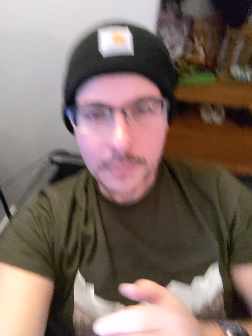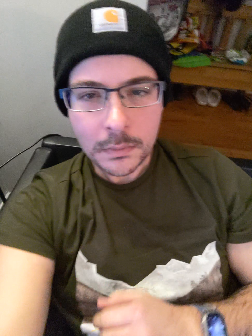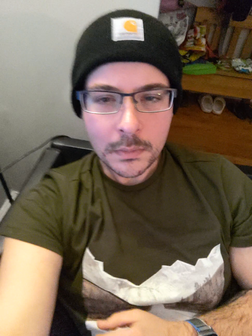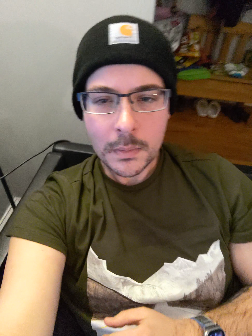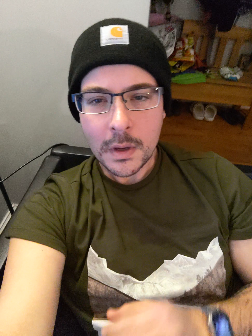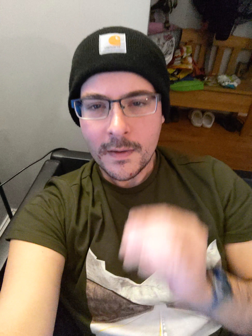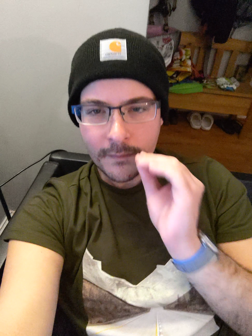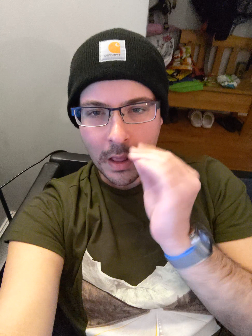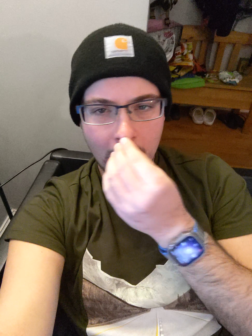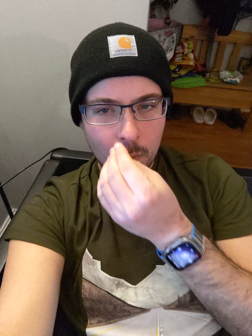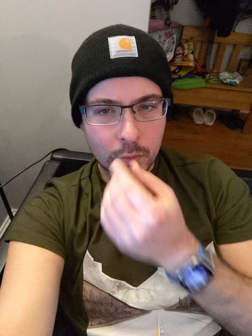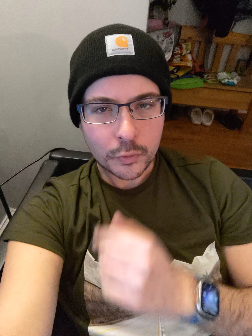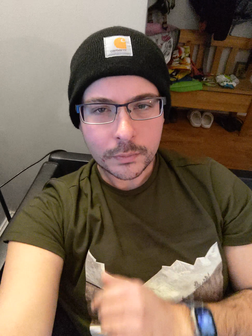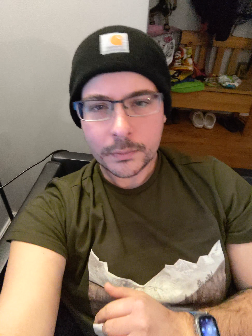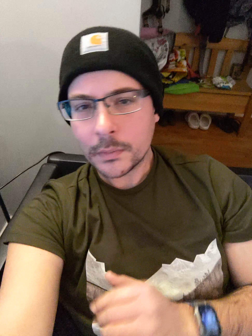flower